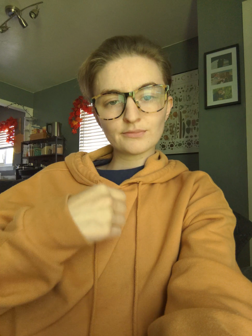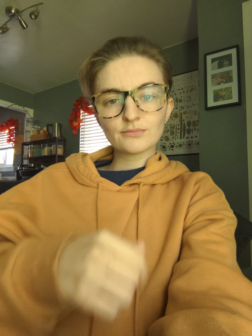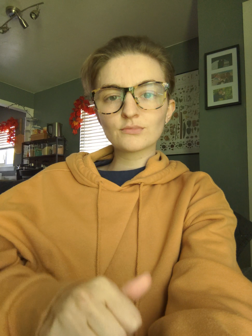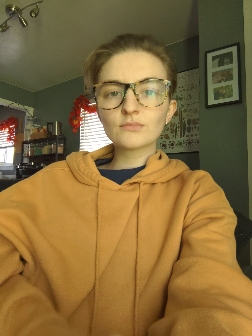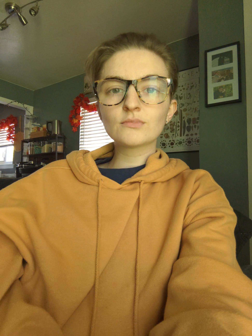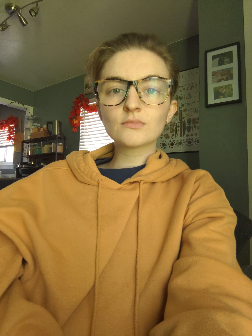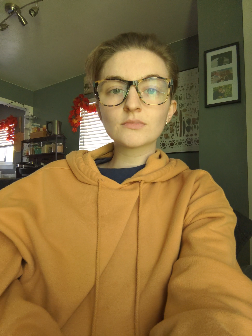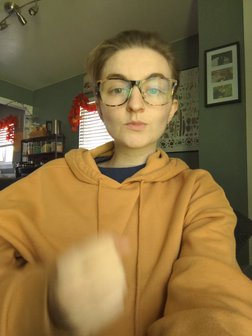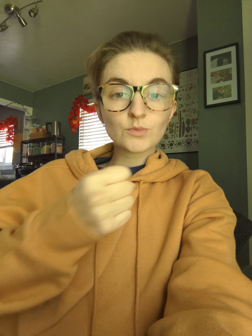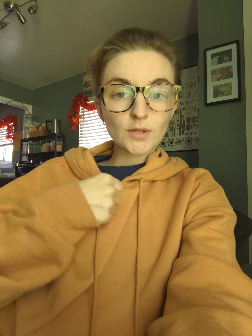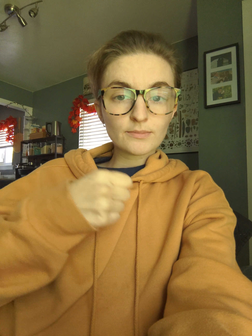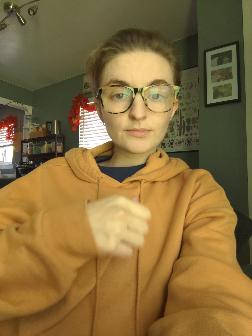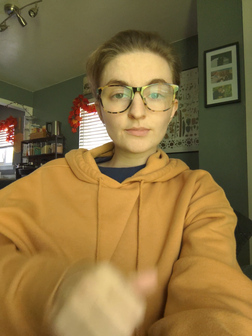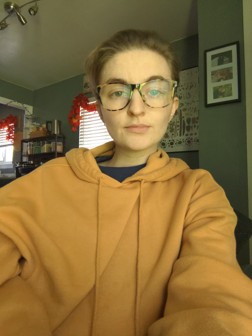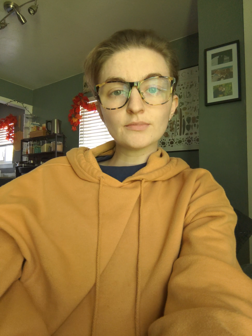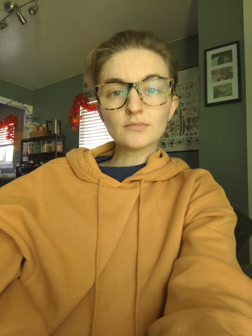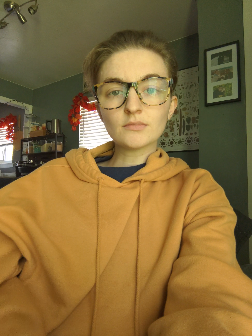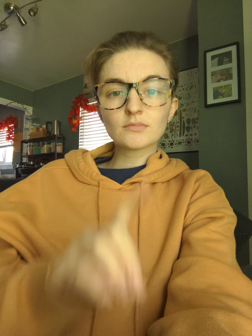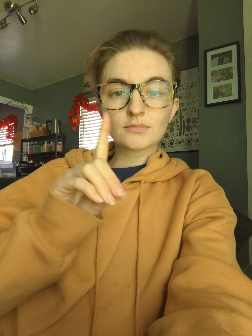coffee